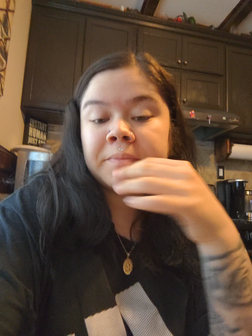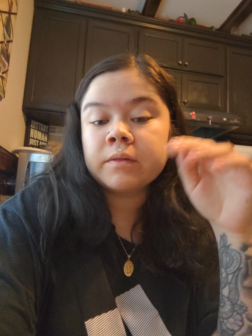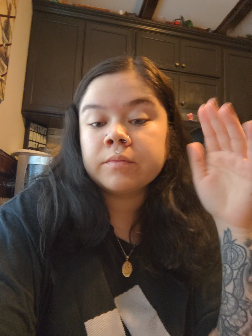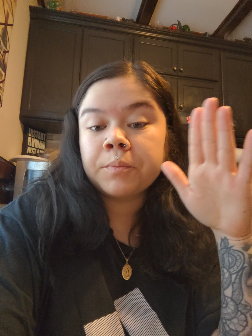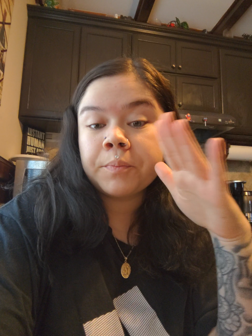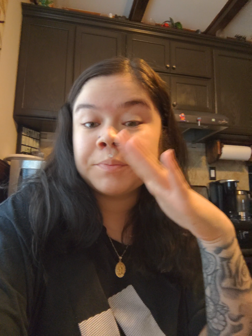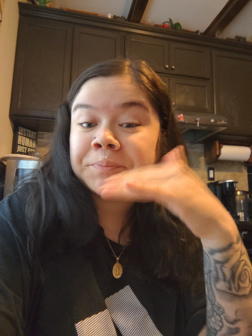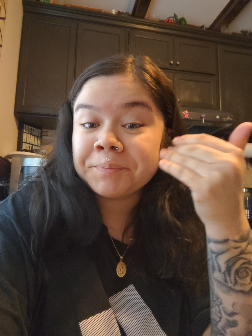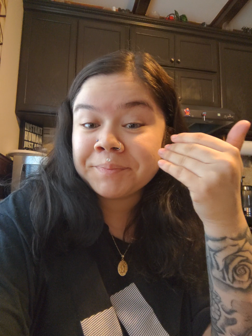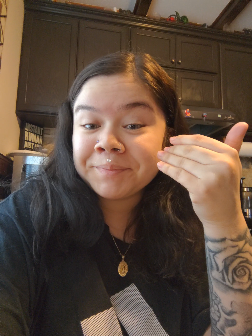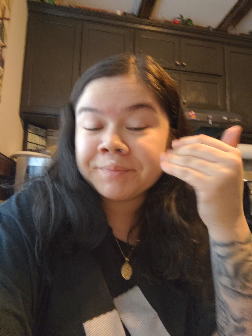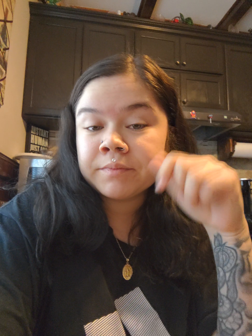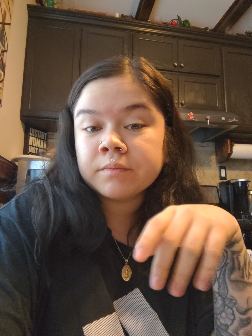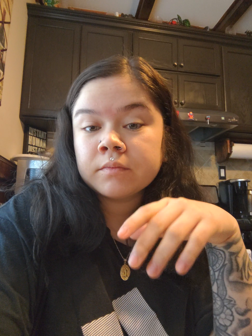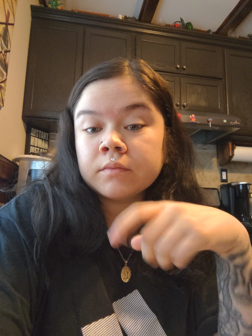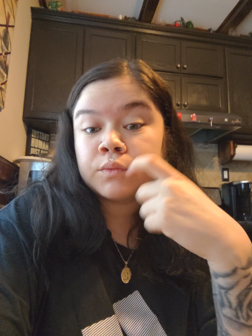smile